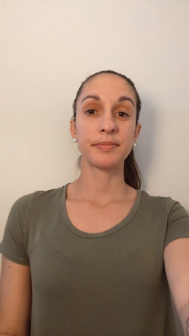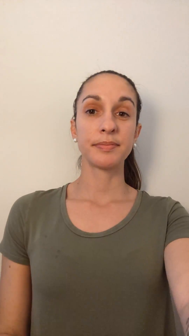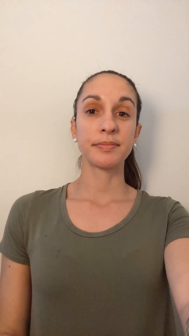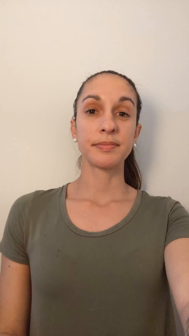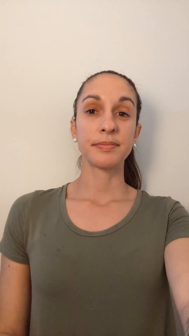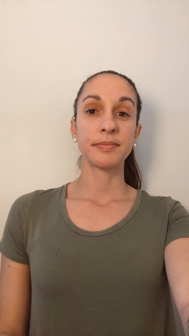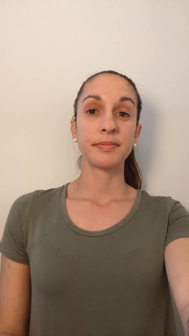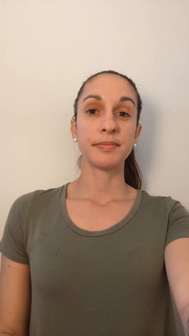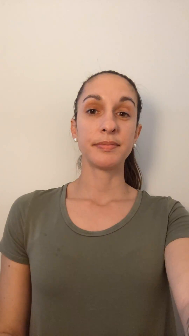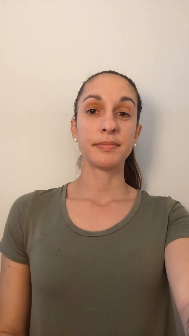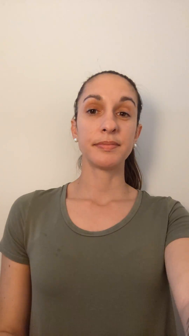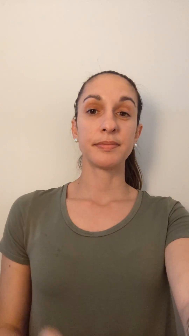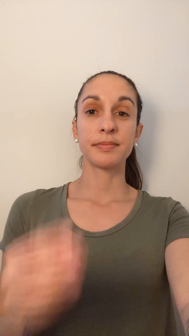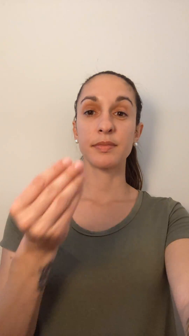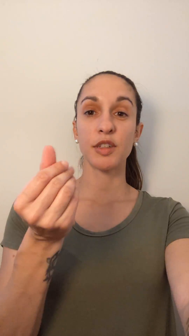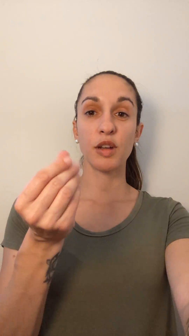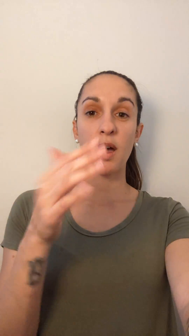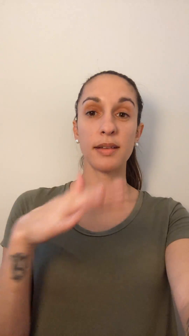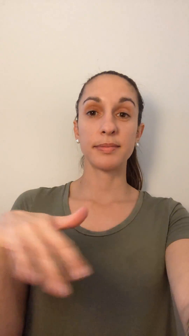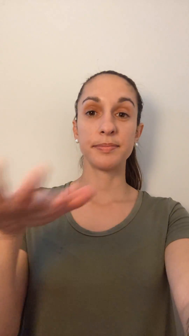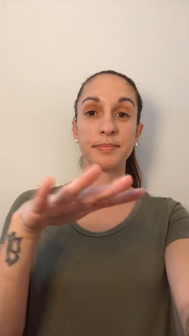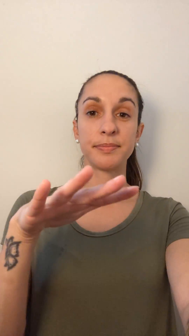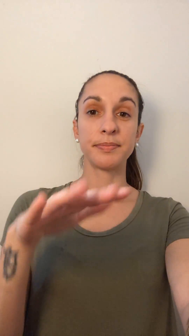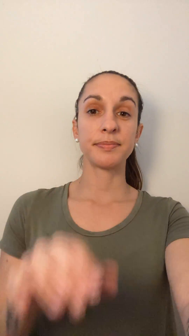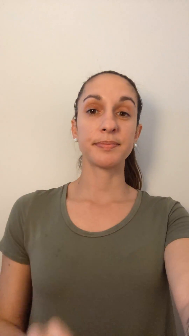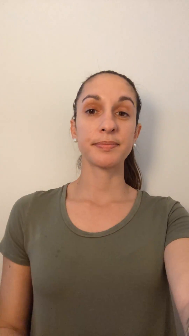garden